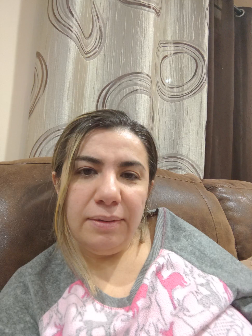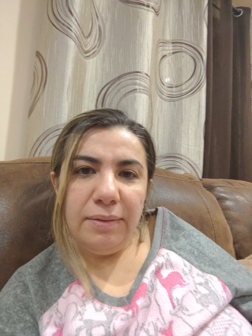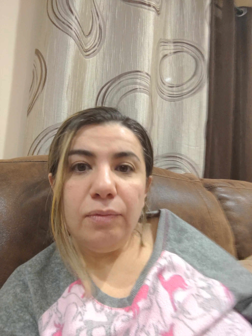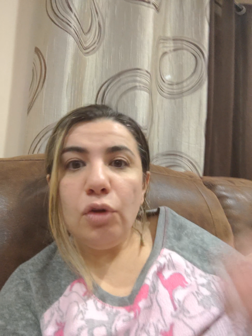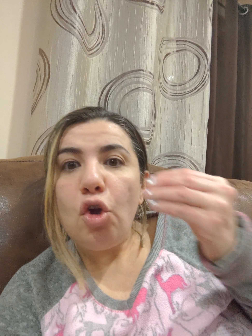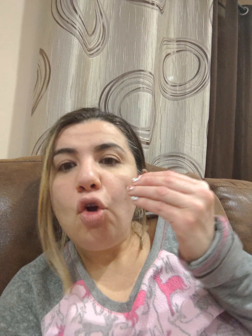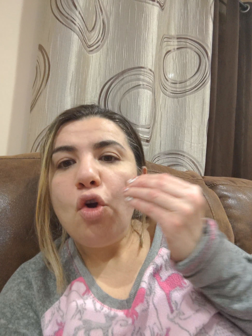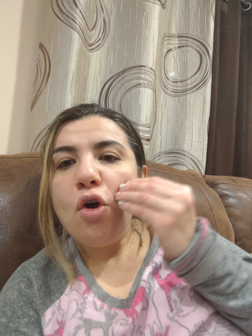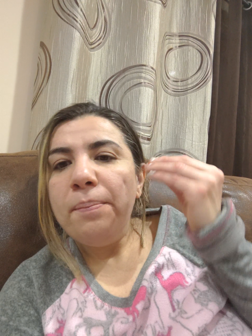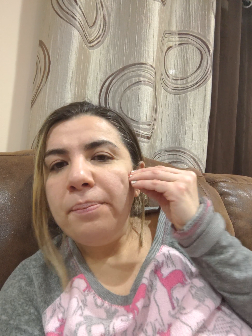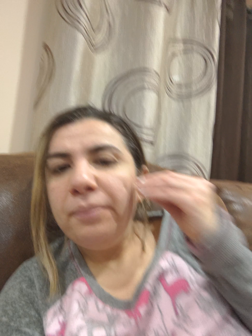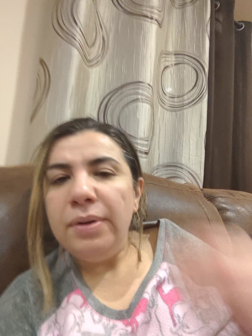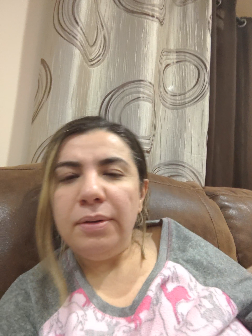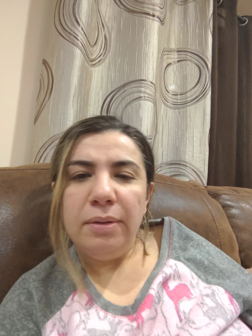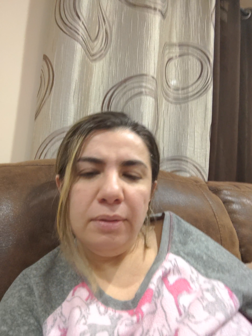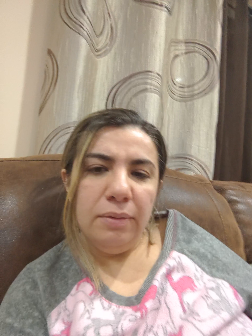home